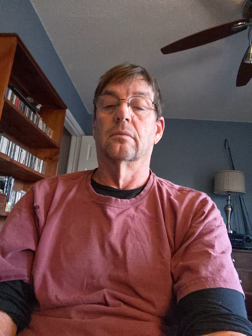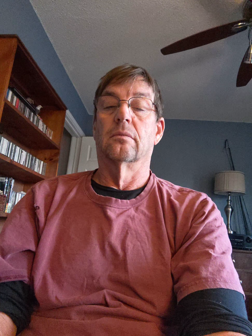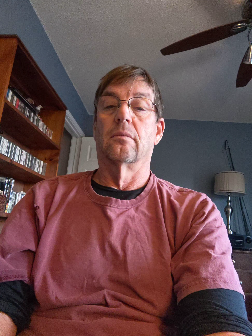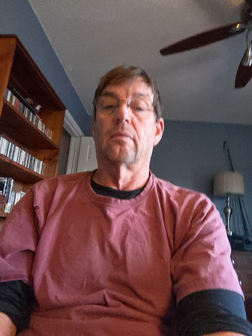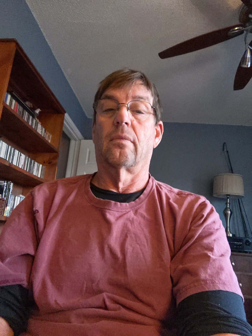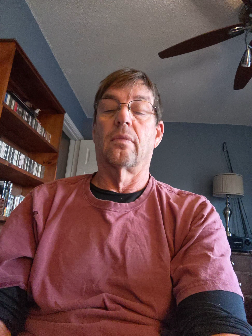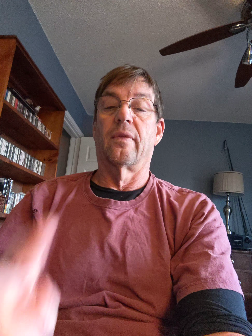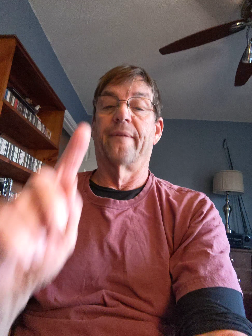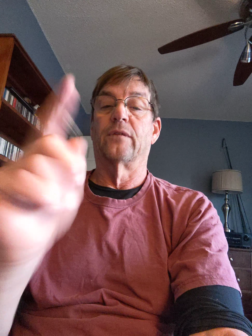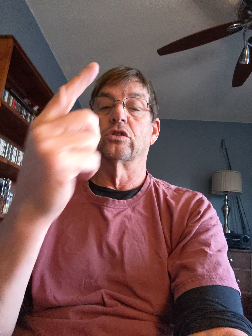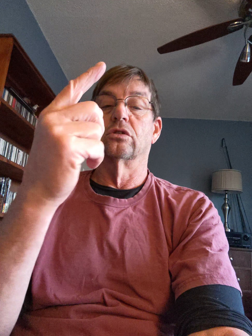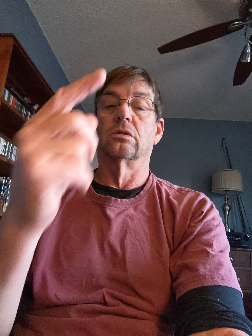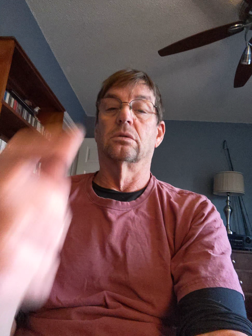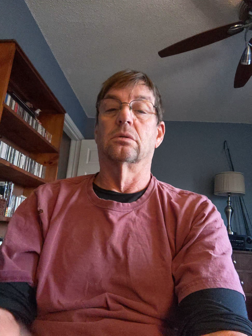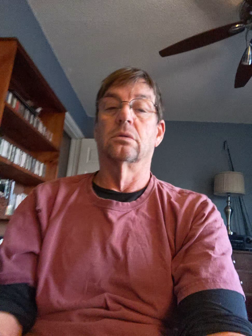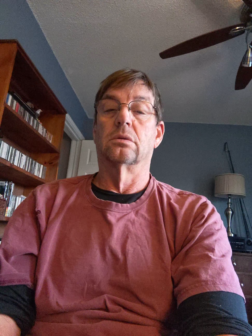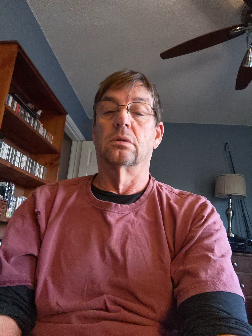first